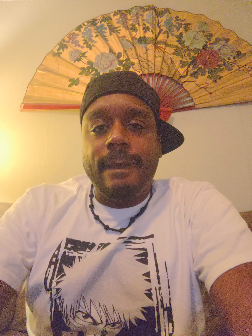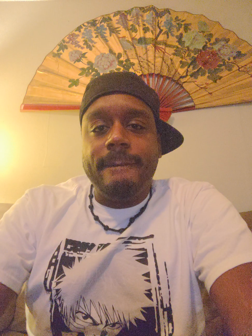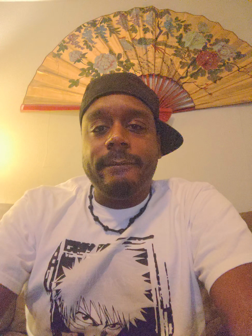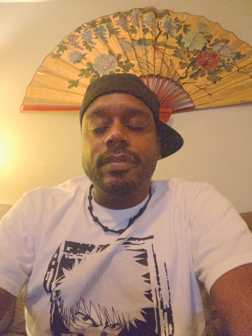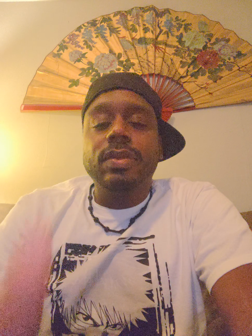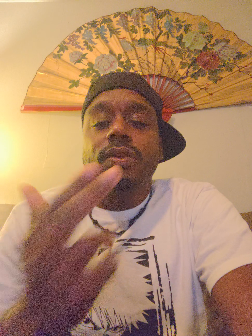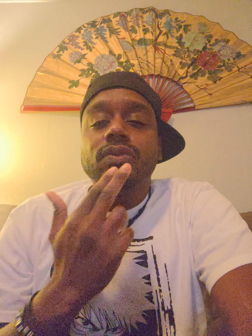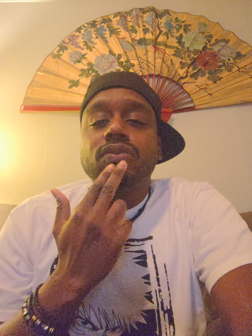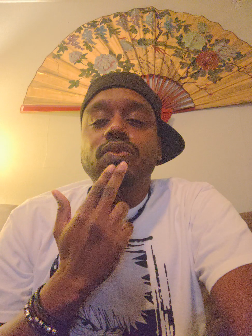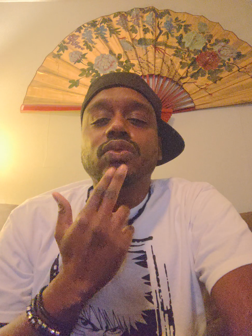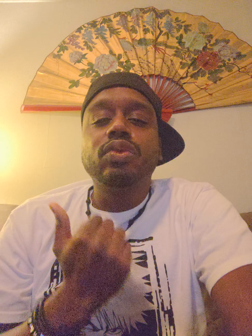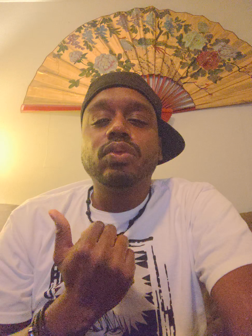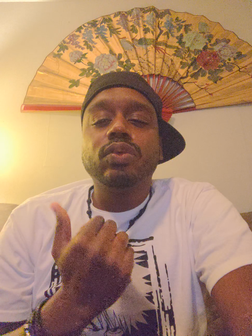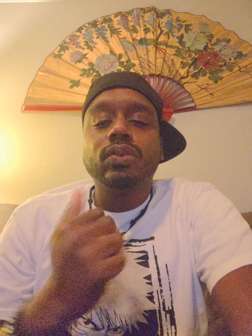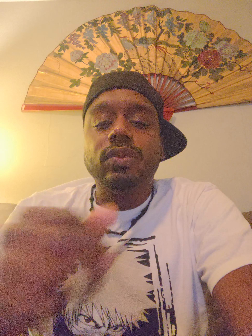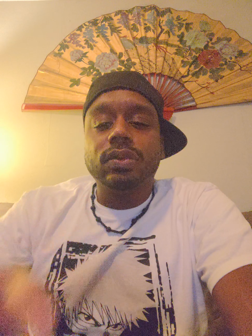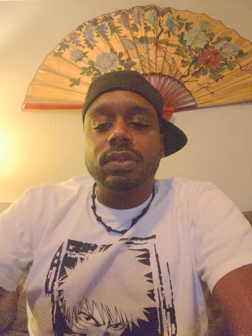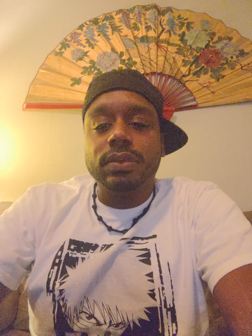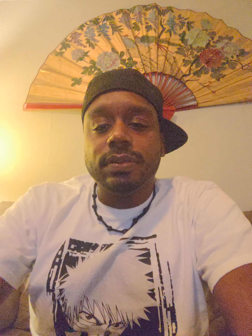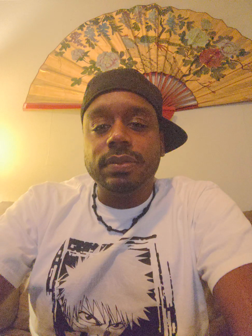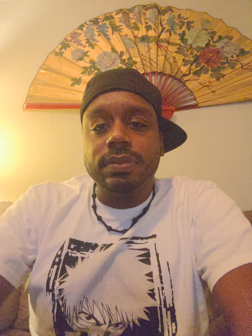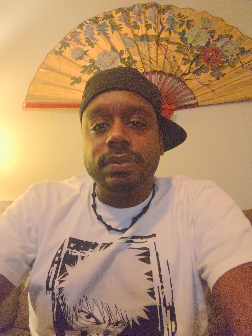cute